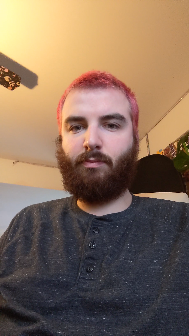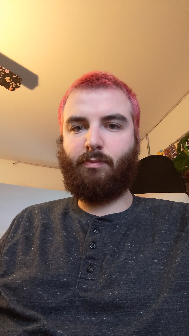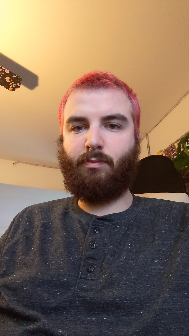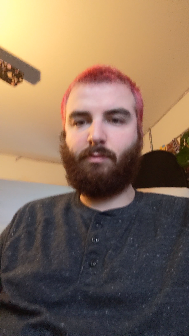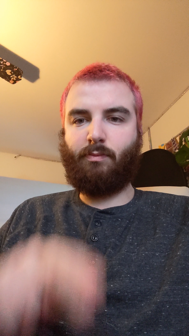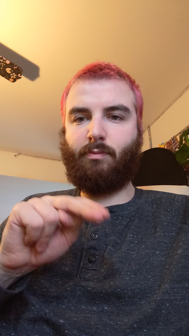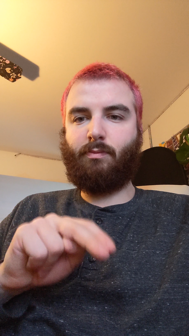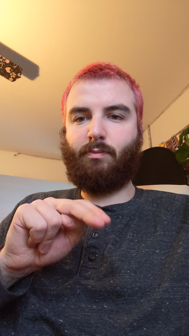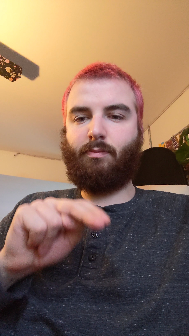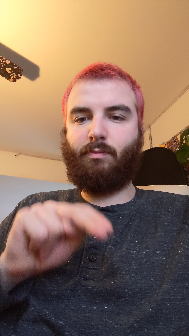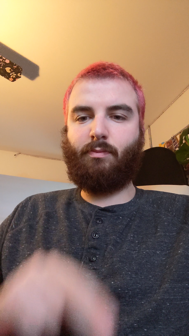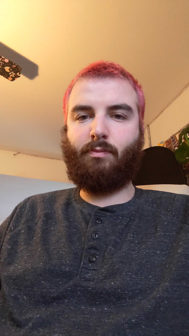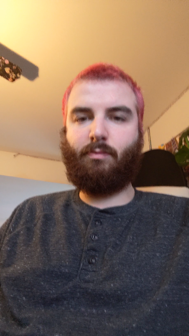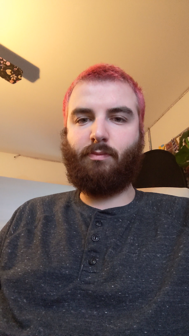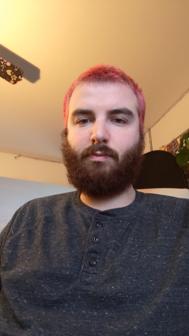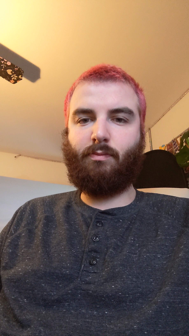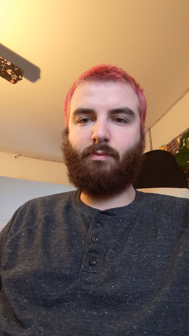nurse